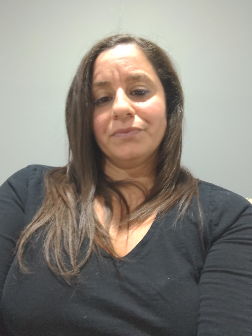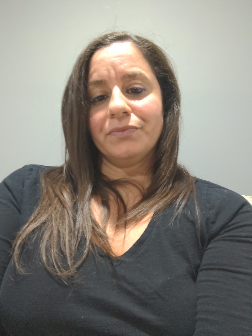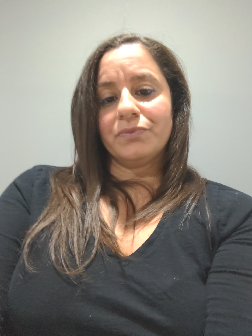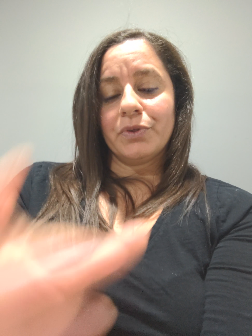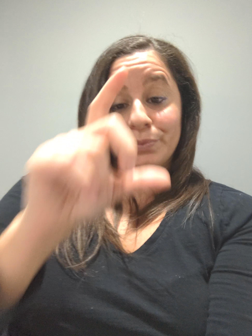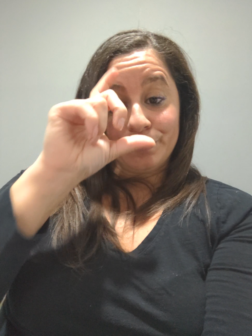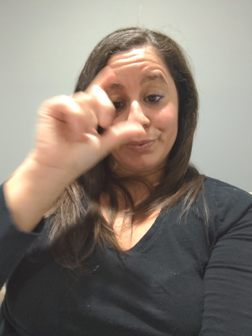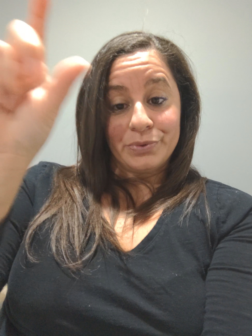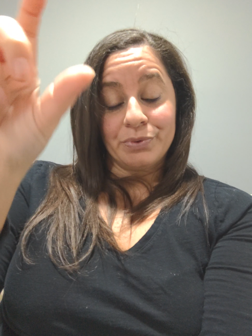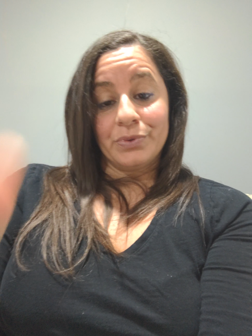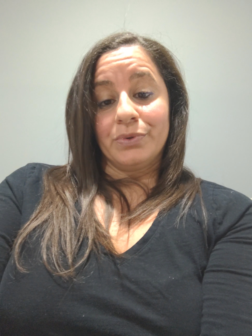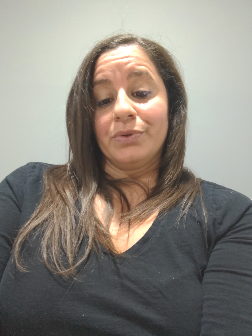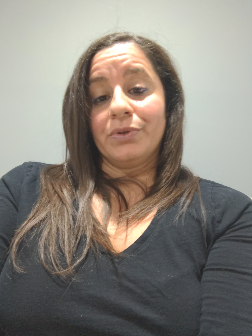moon